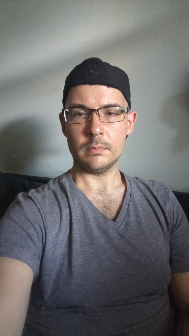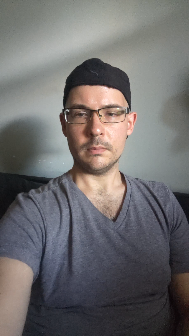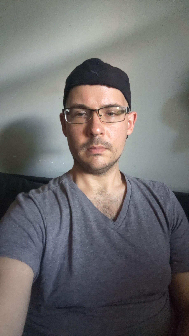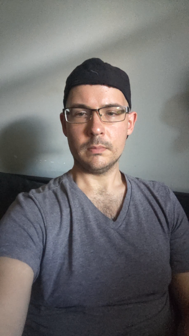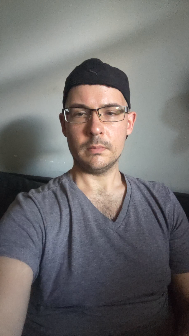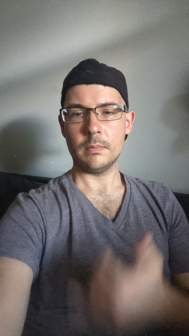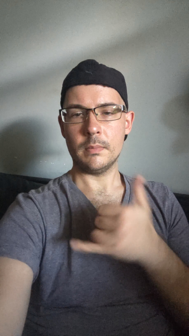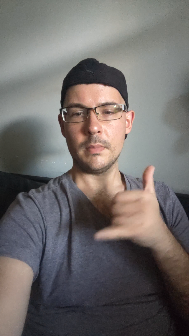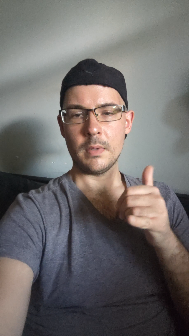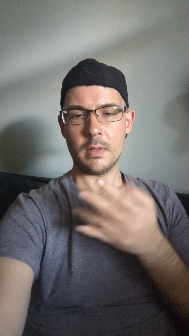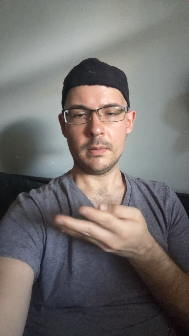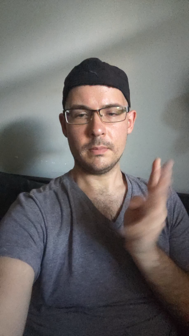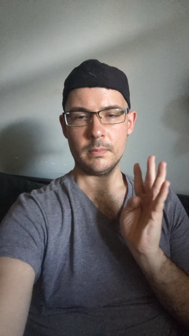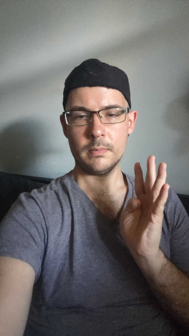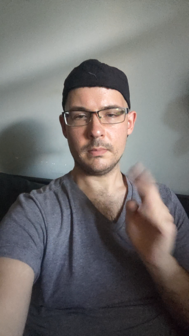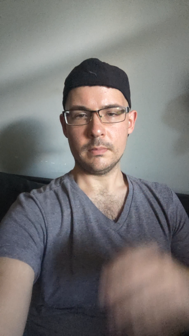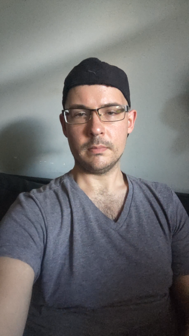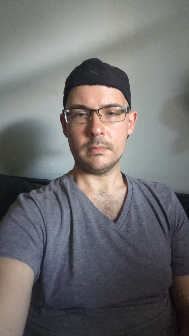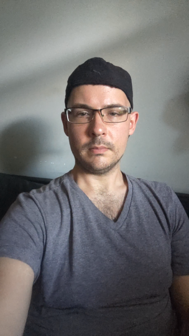playpen